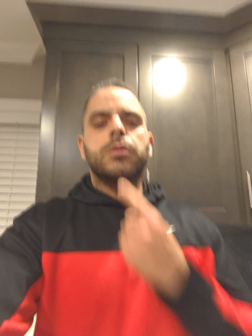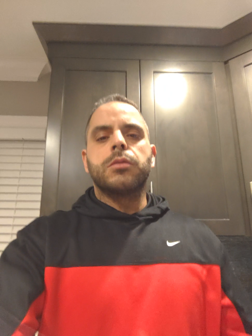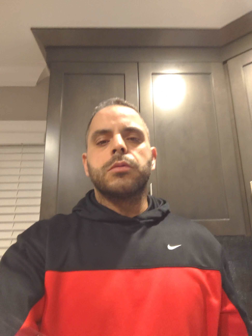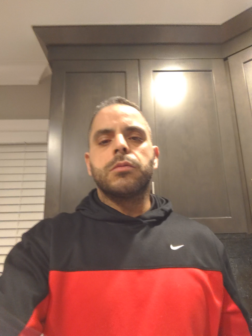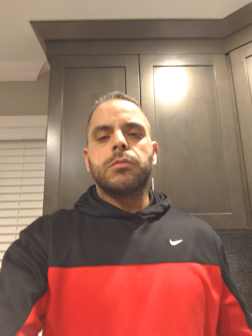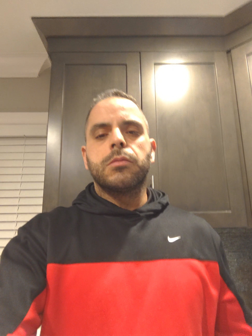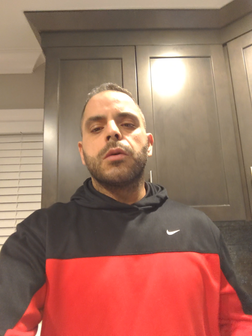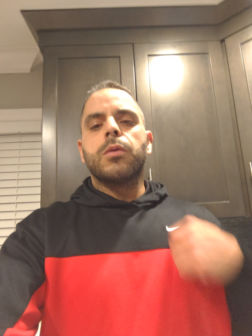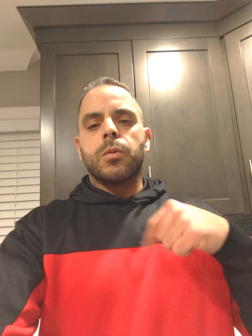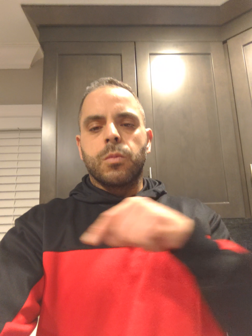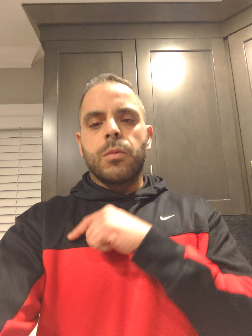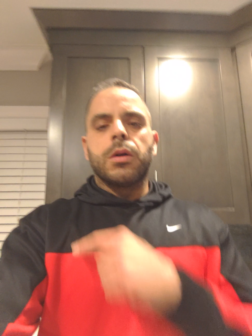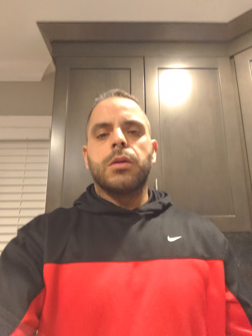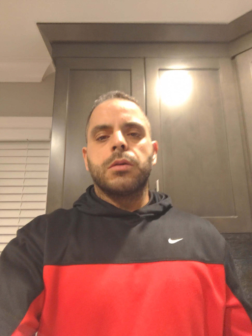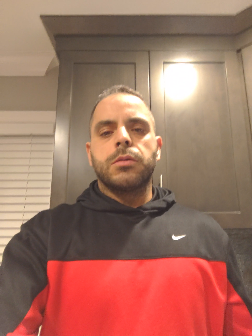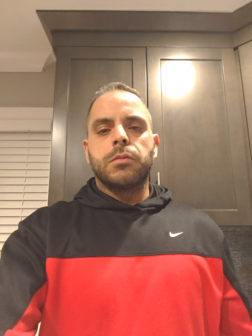we